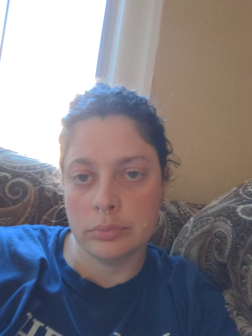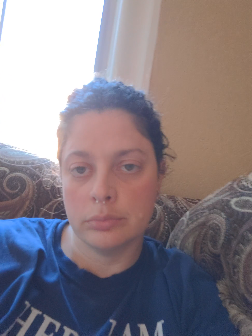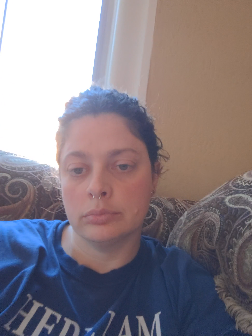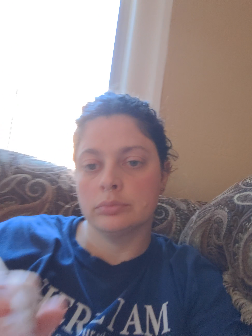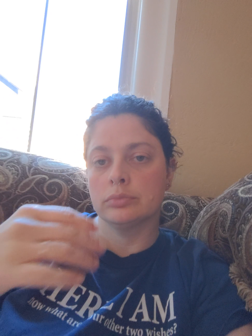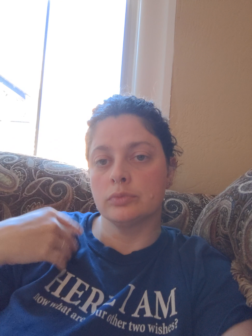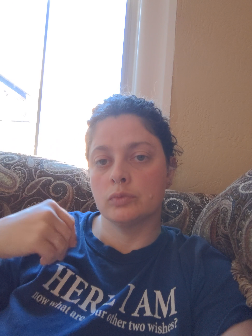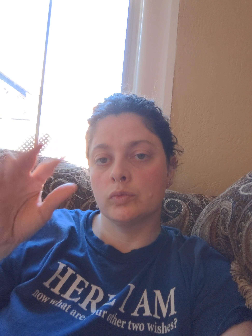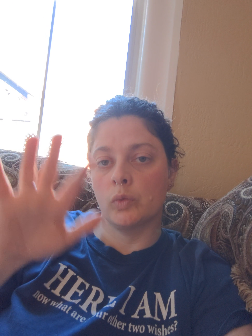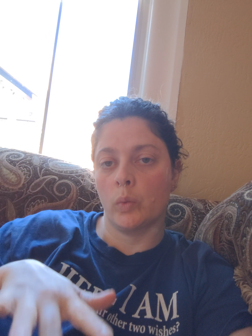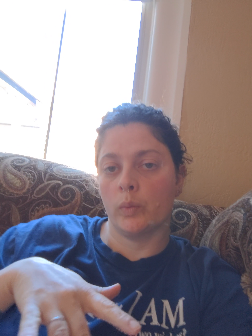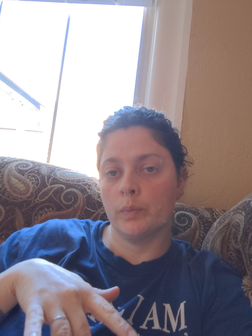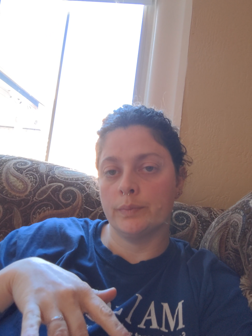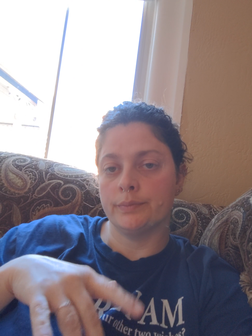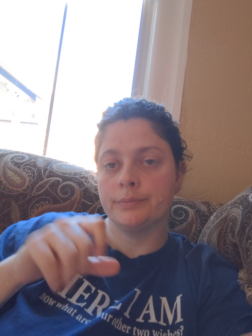snow